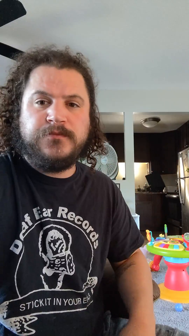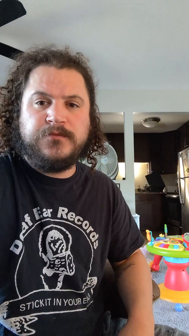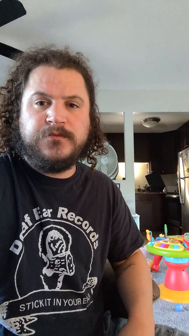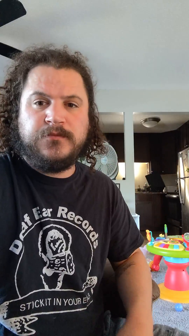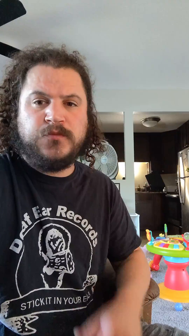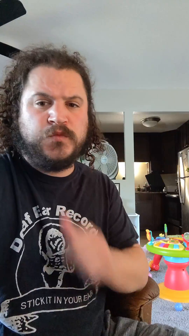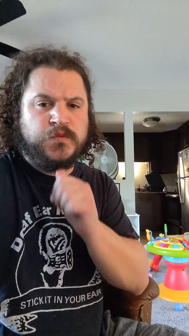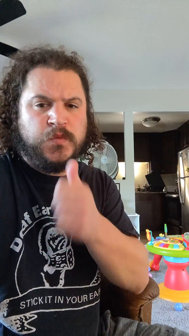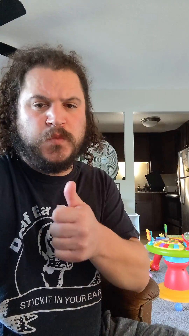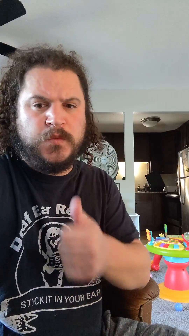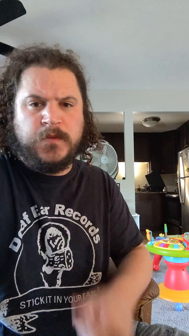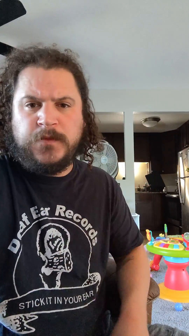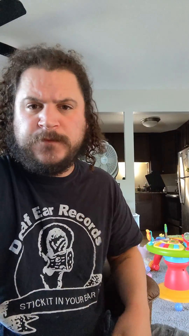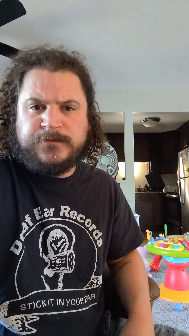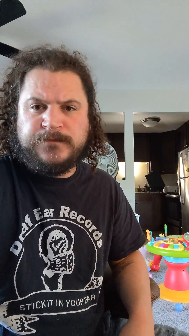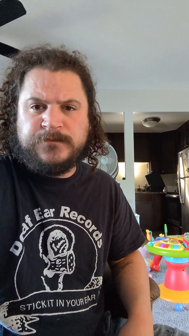don't